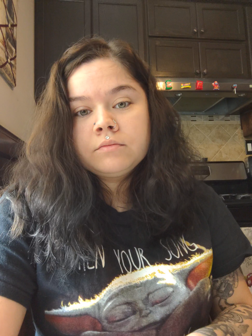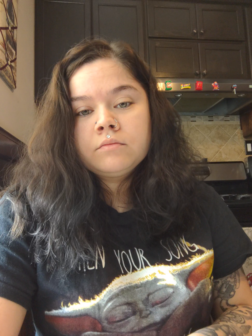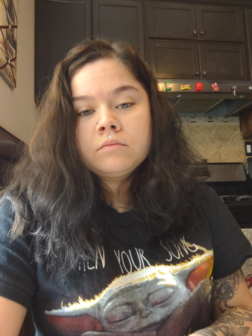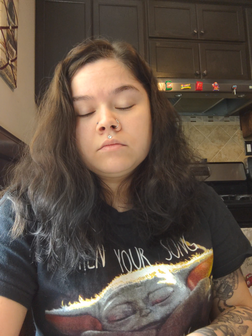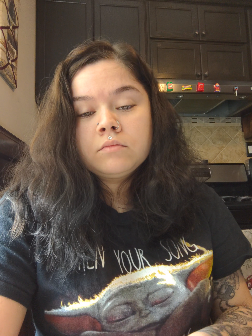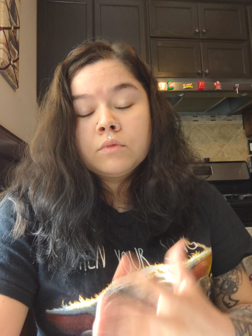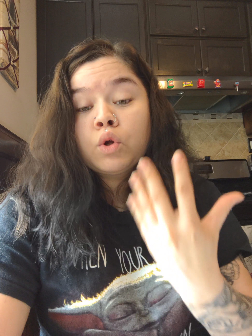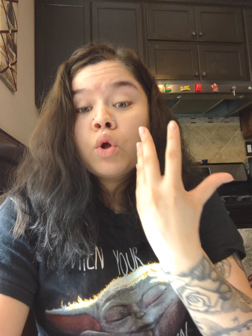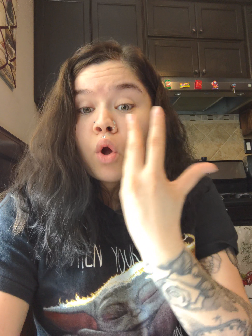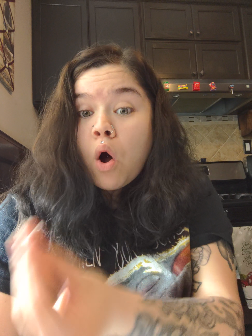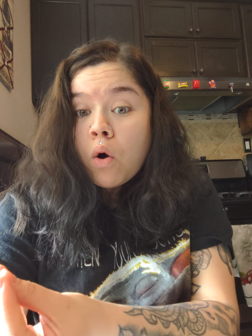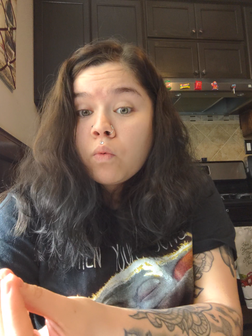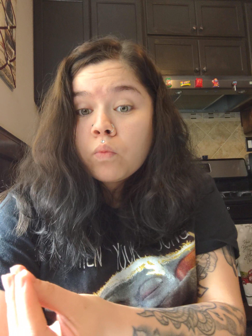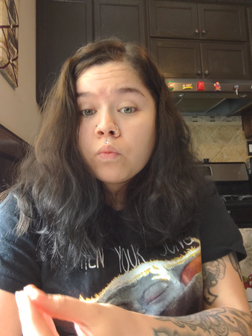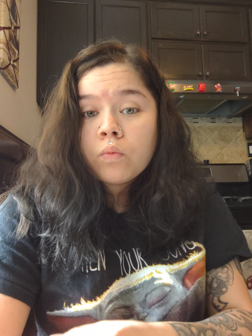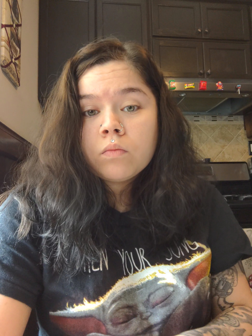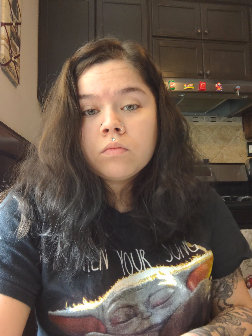go